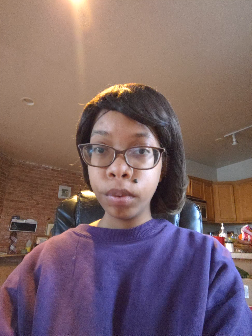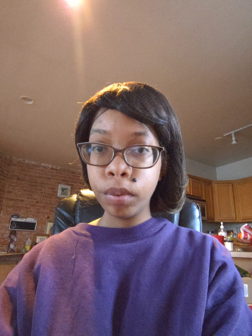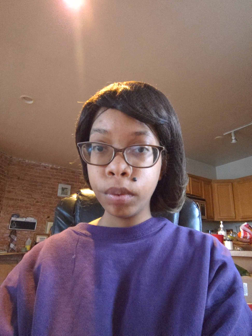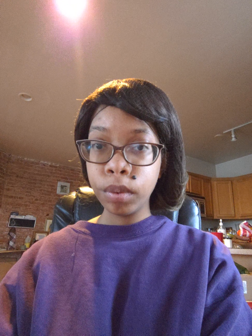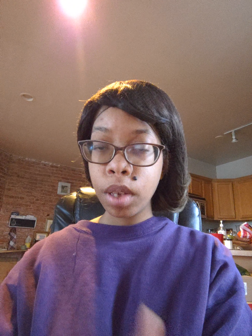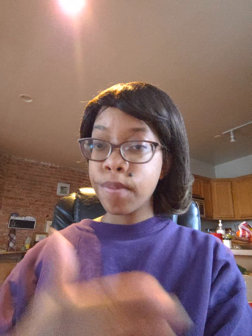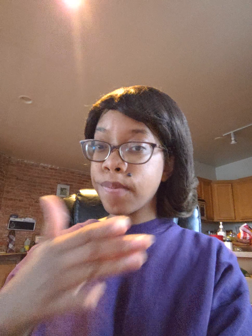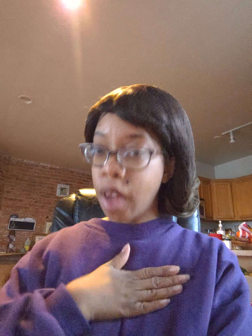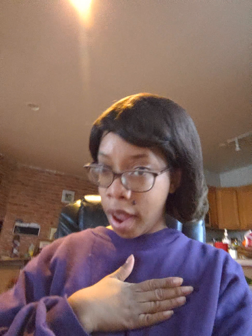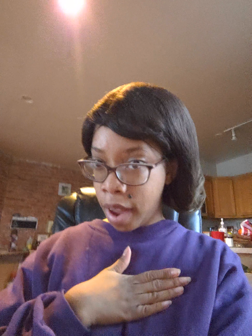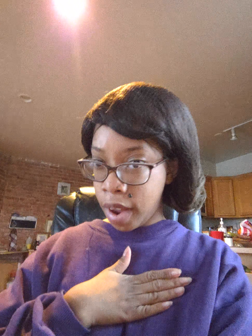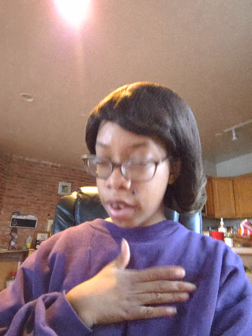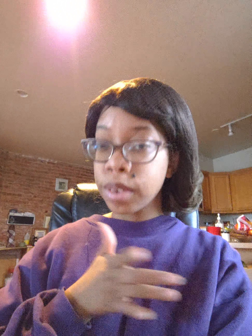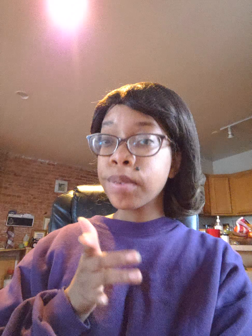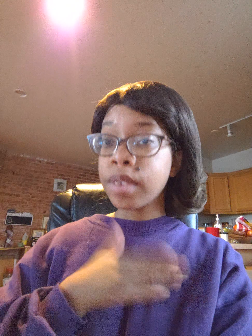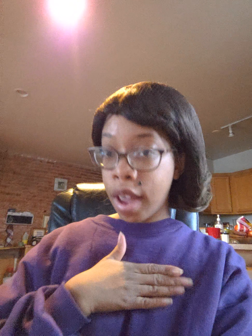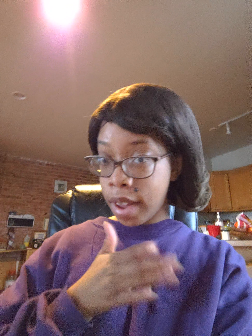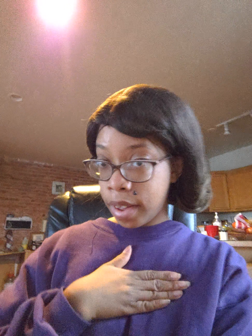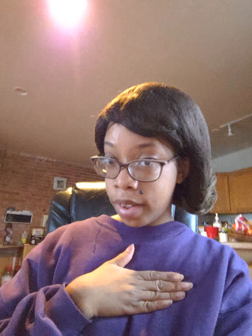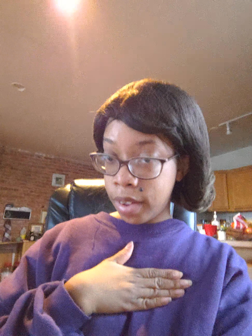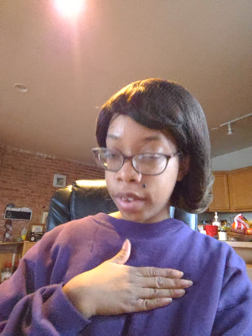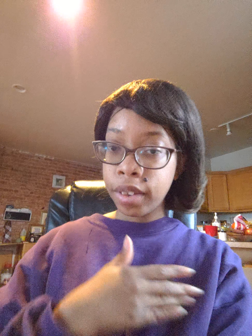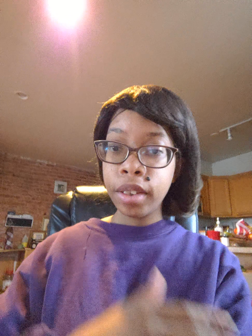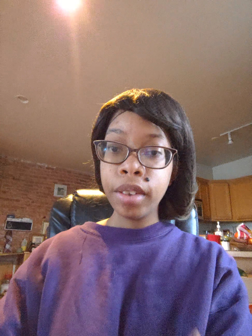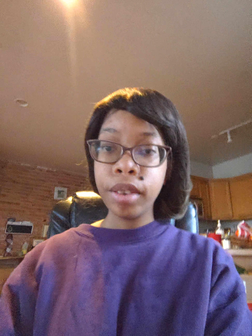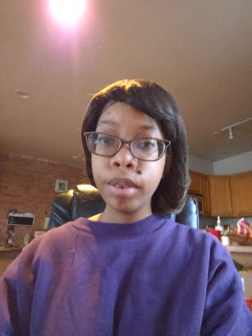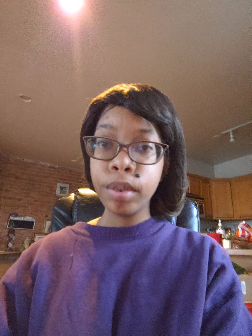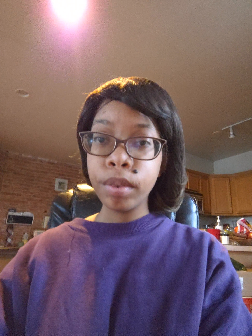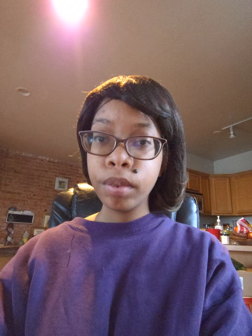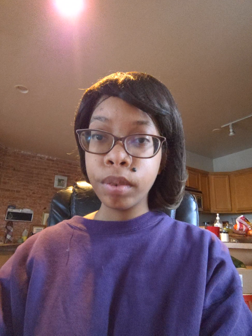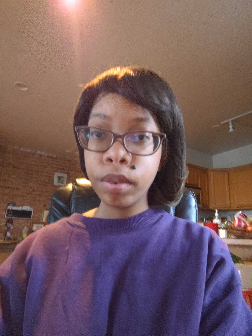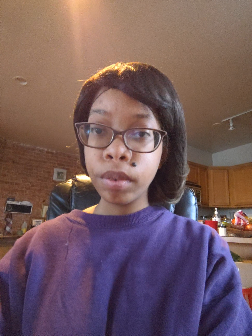my